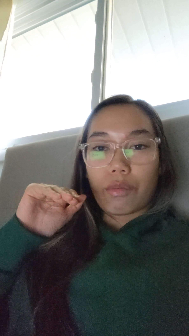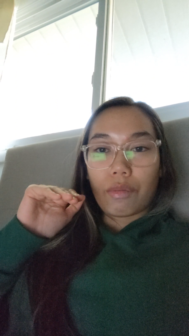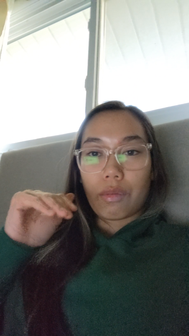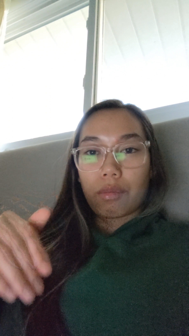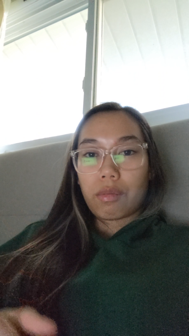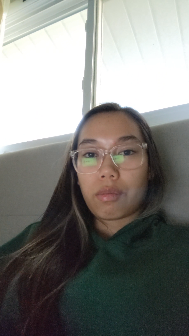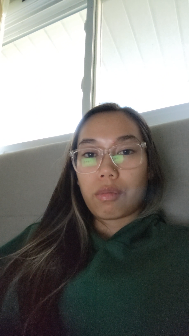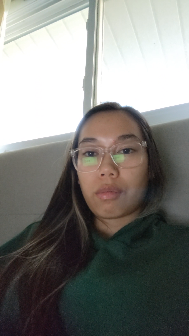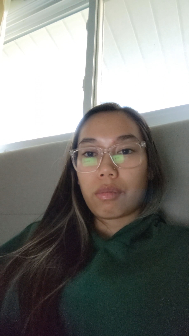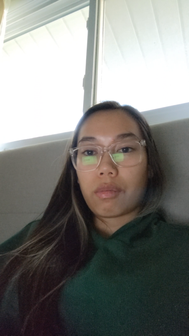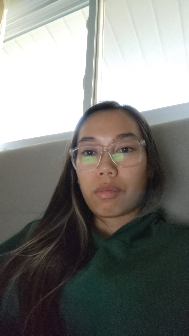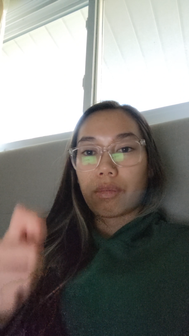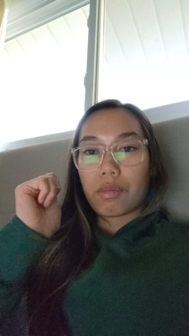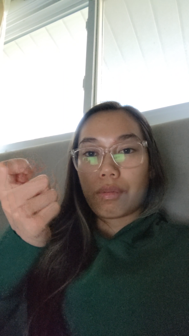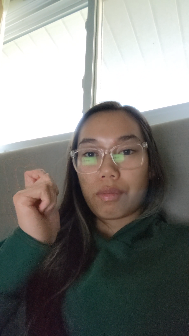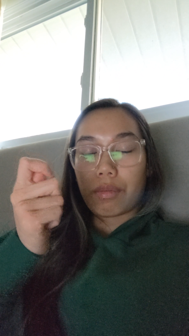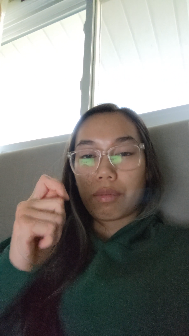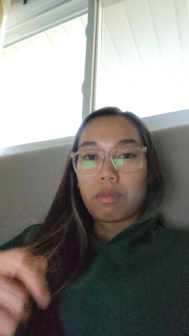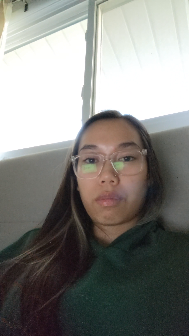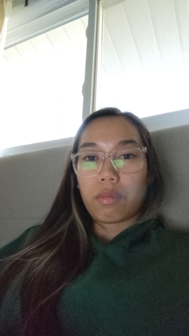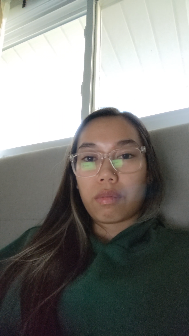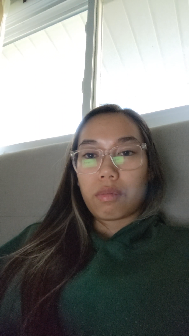bat